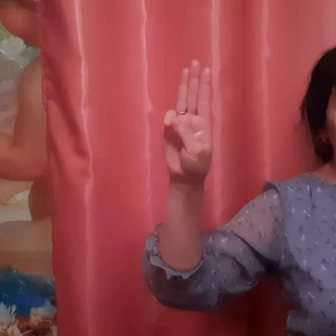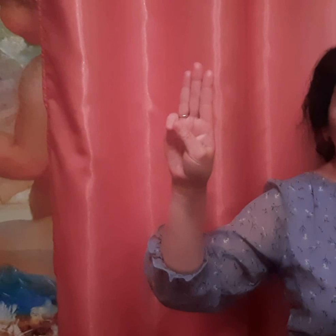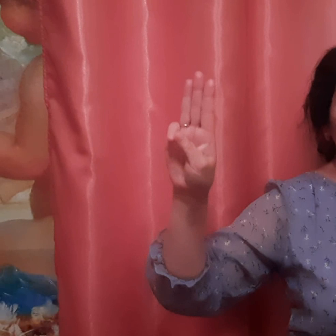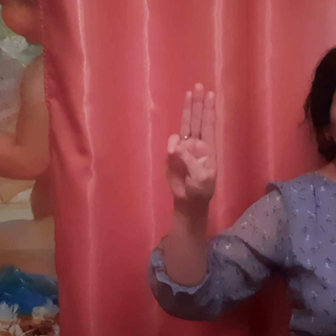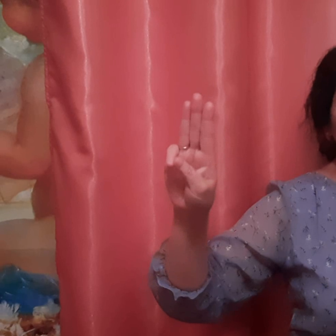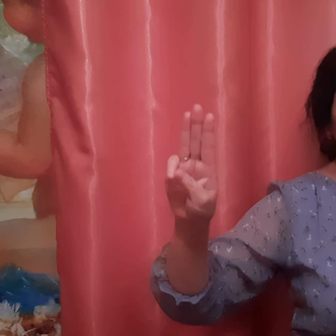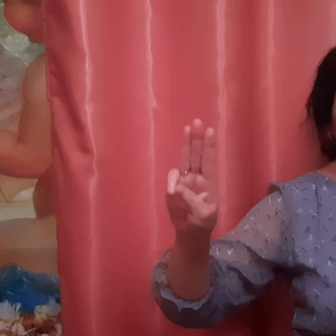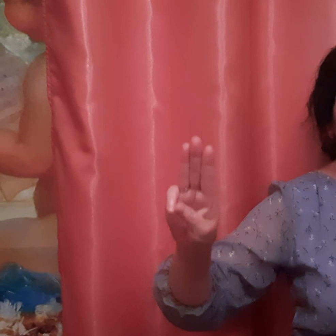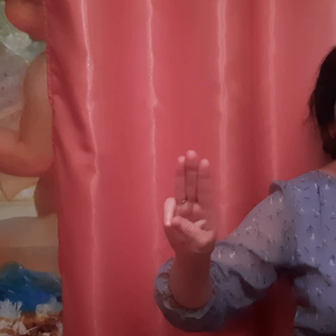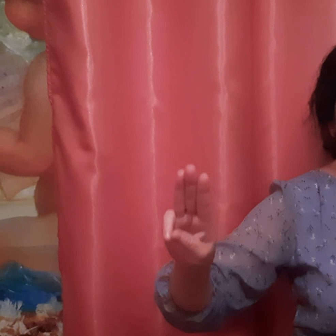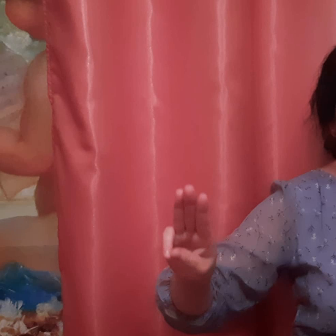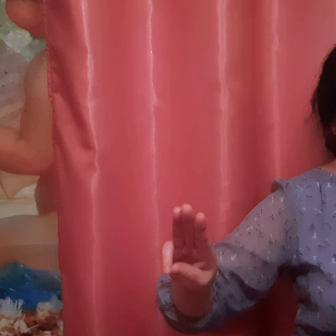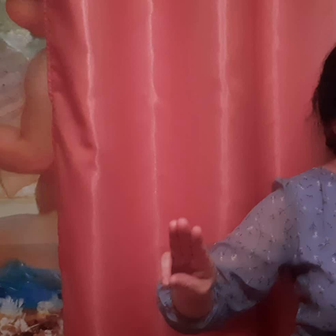Щ